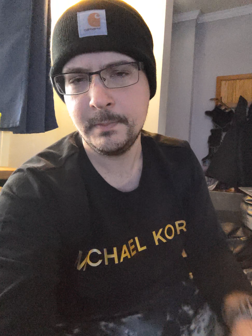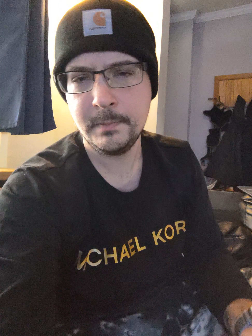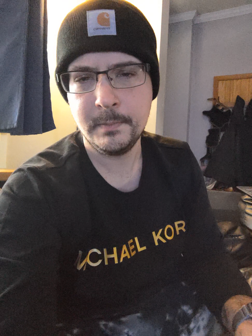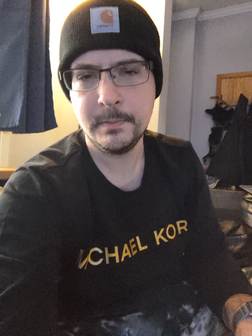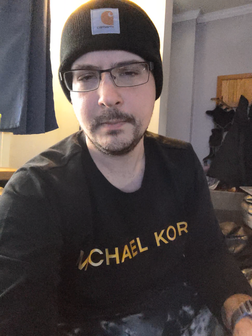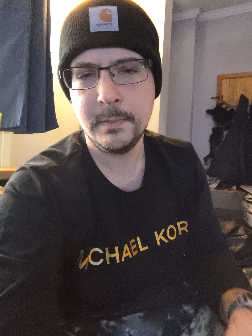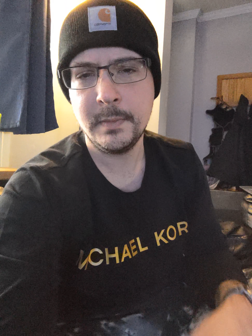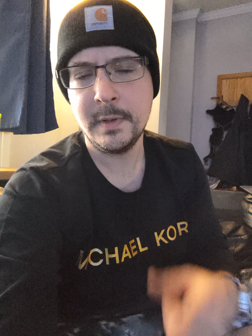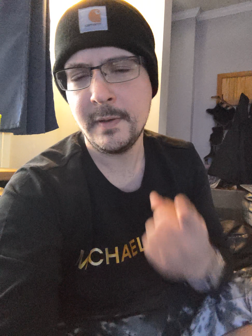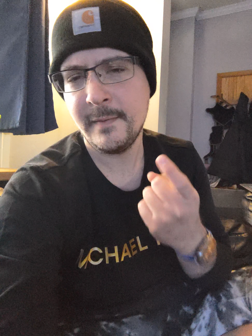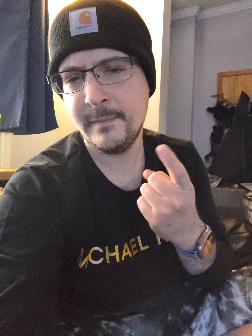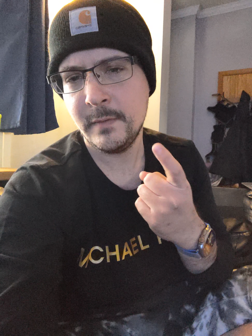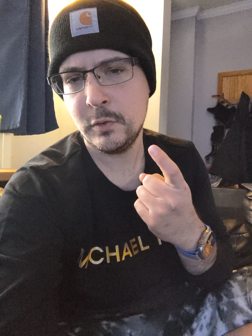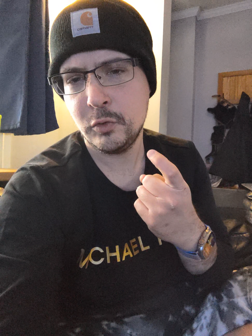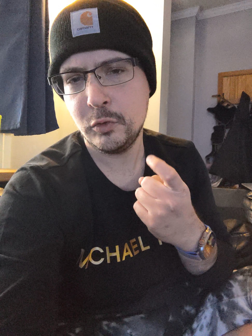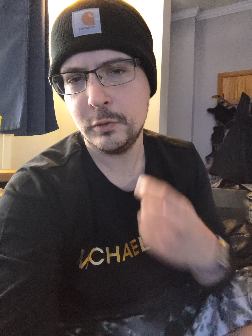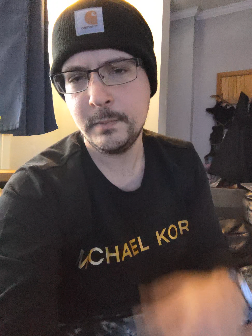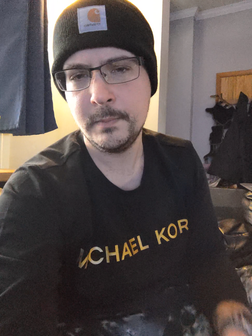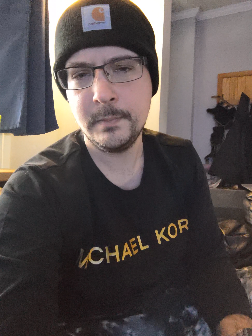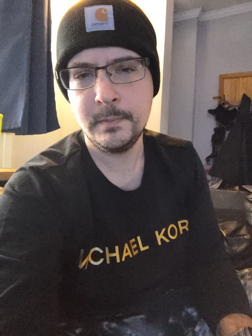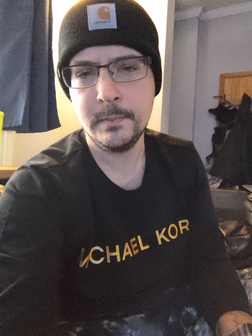finger